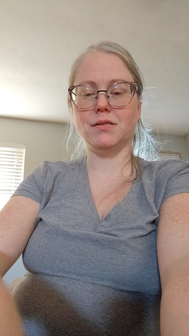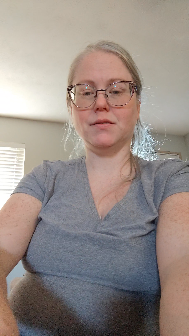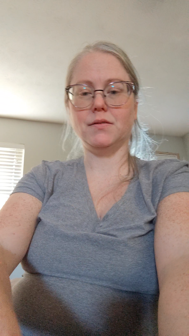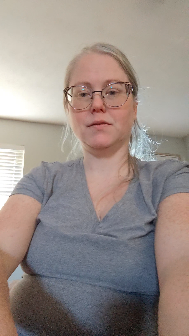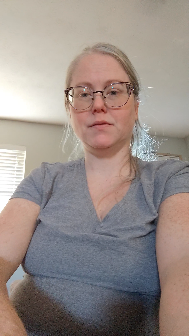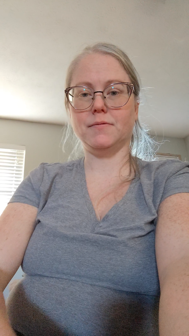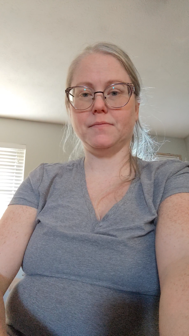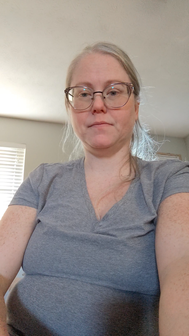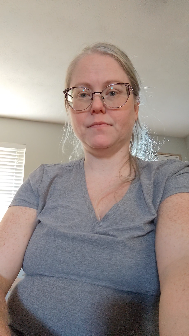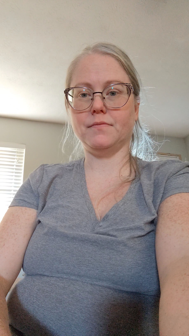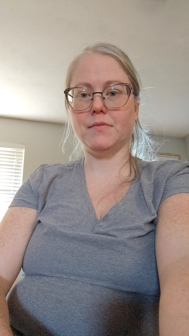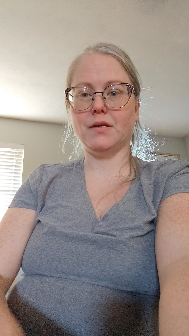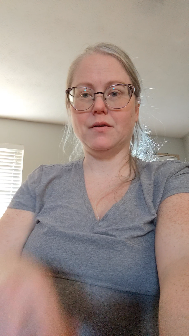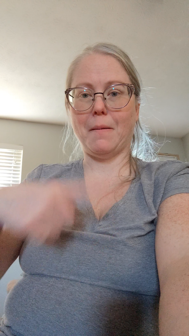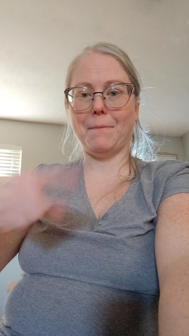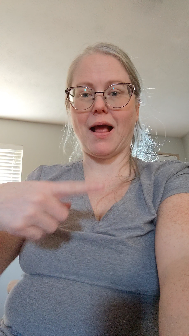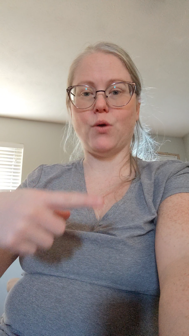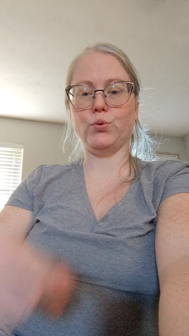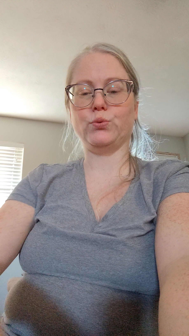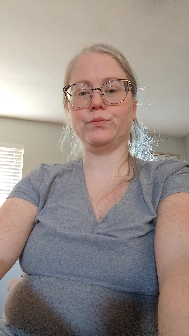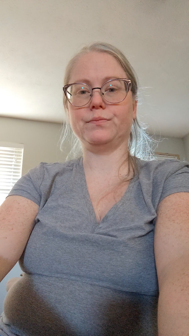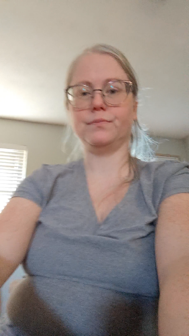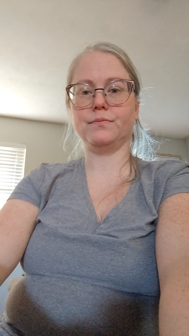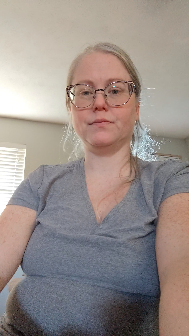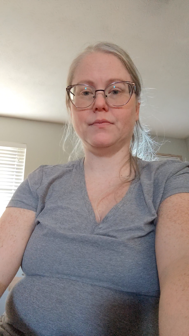about